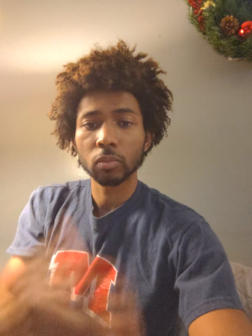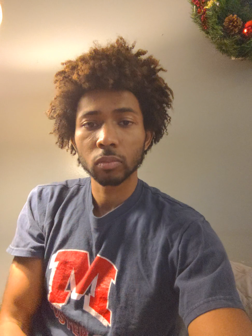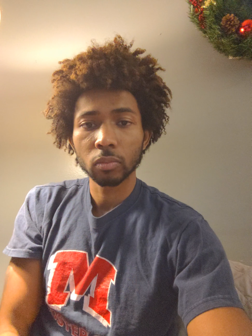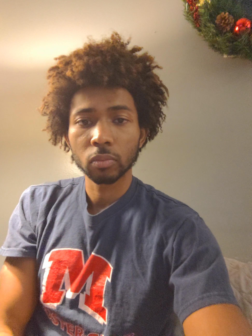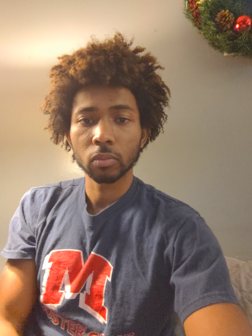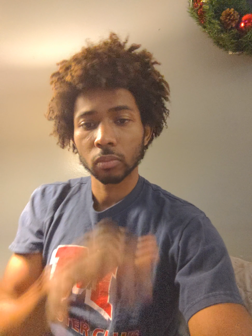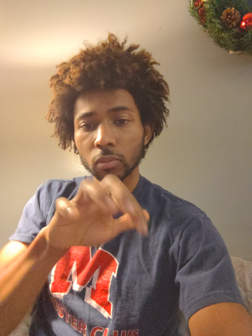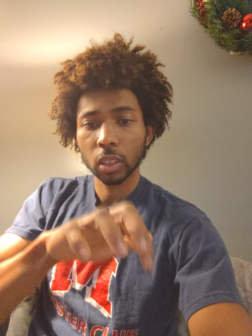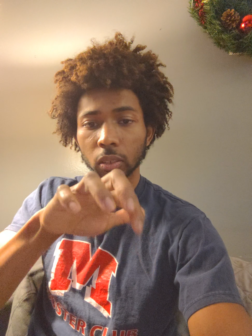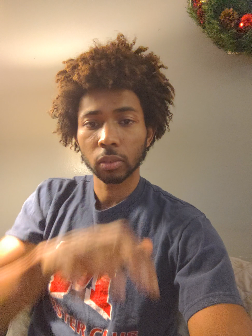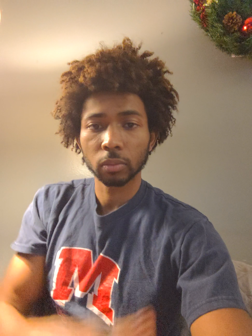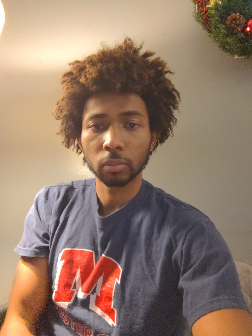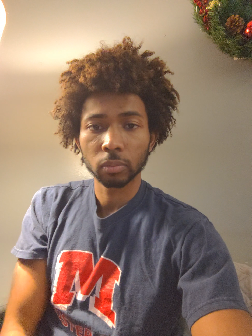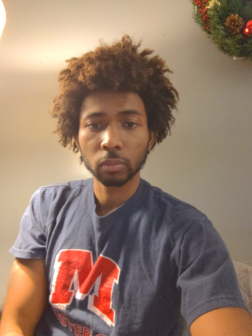alligator